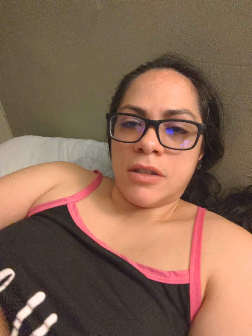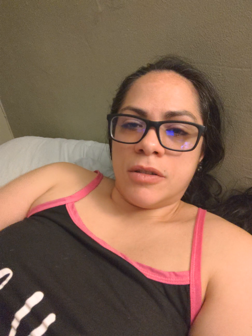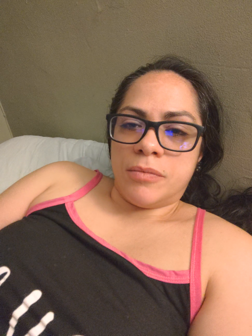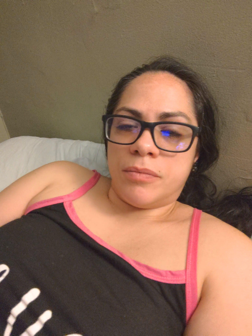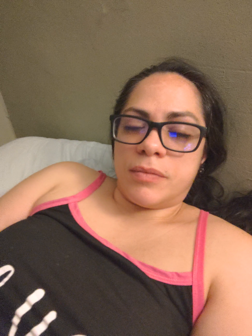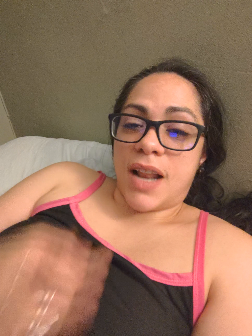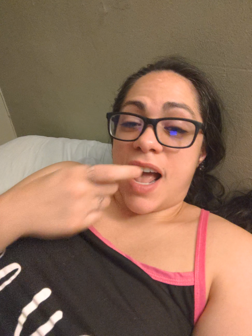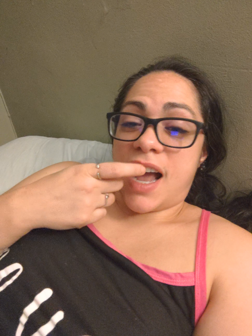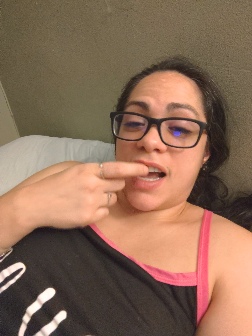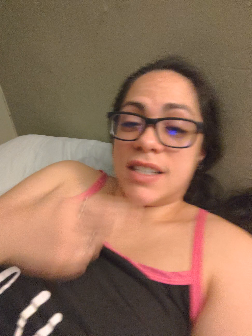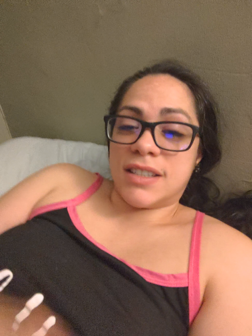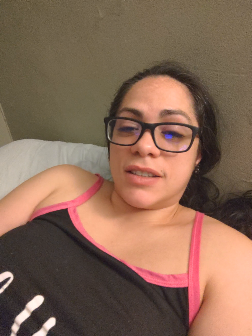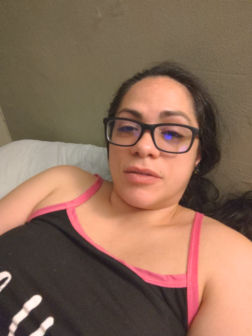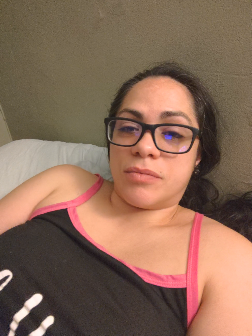window